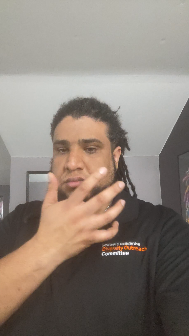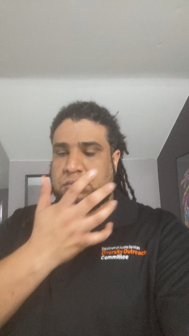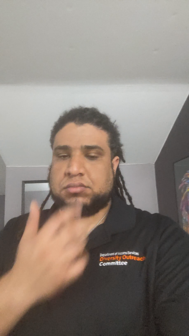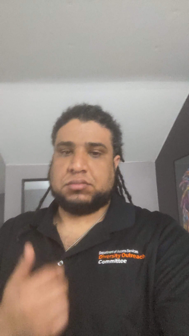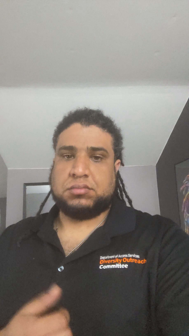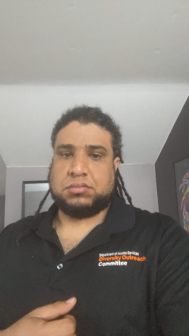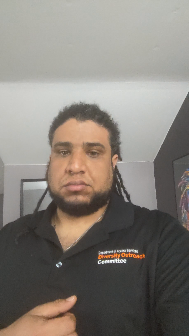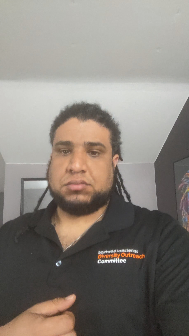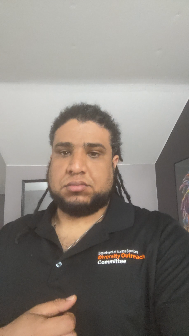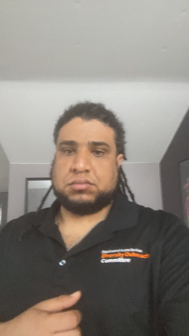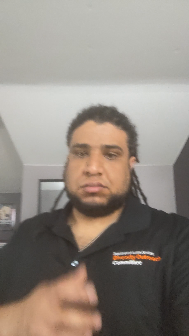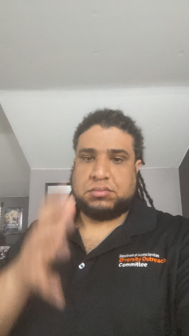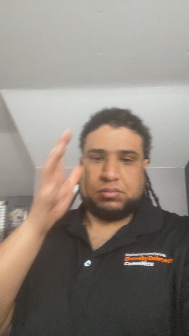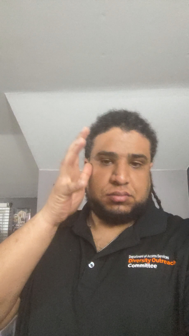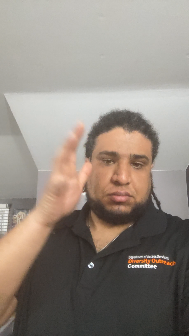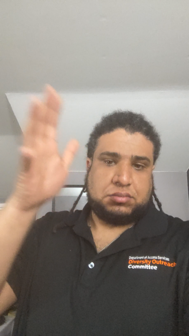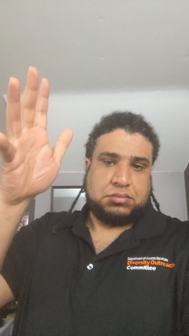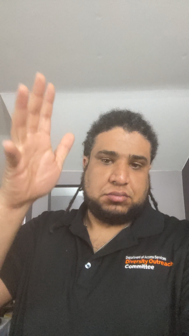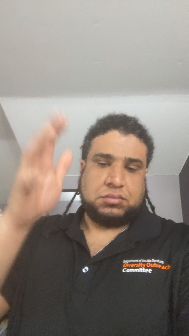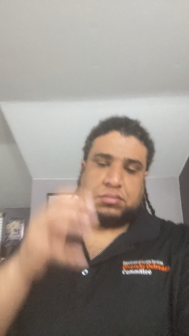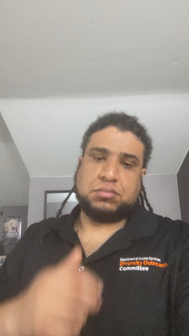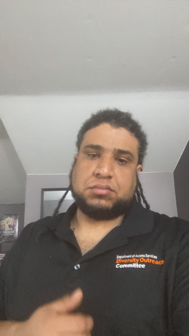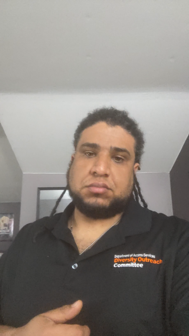deer